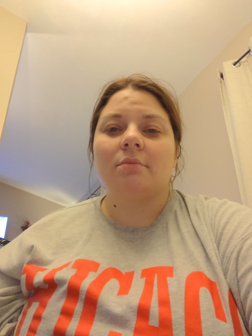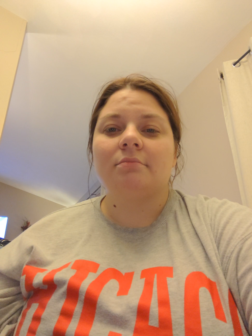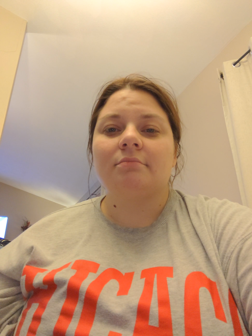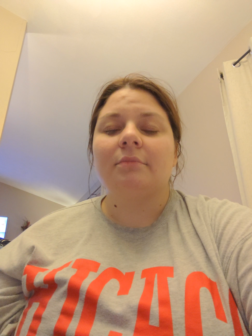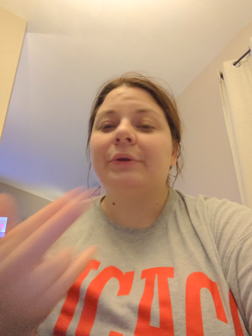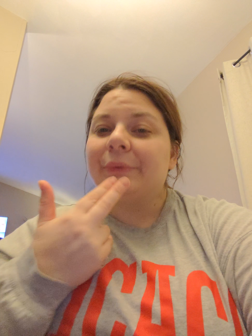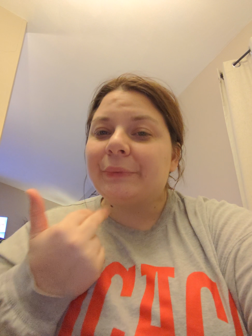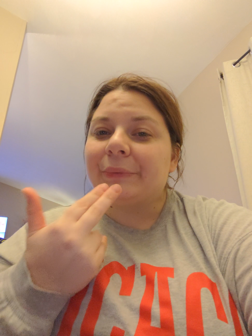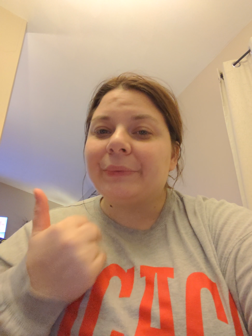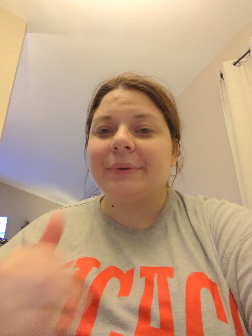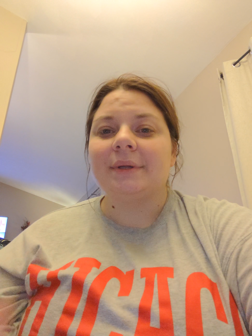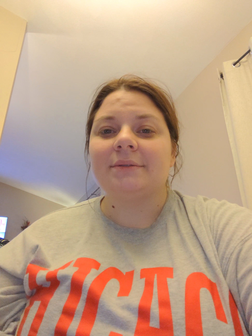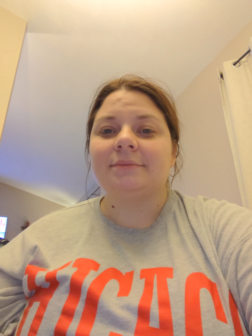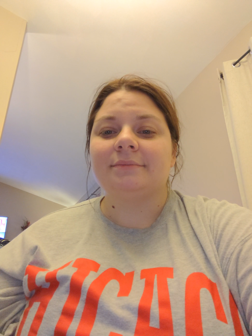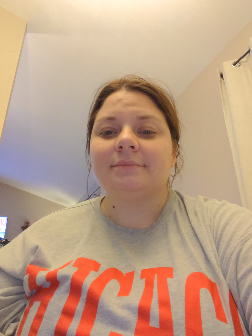cute